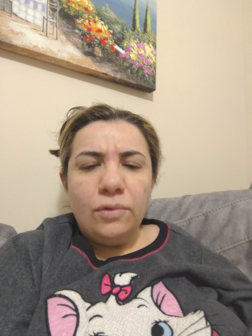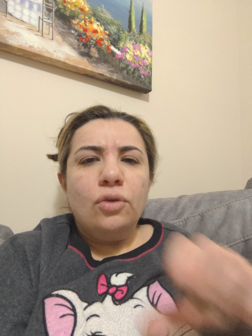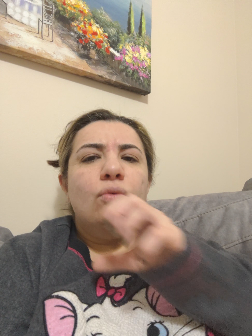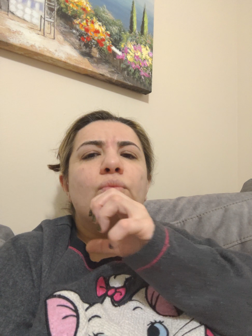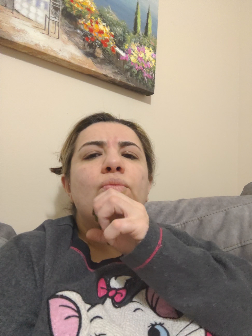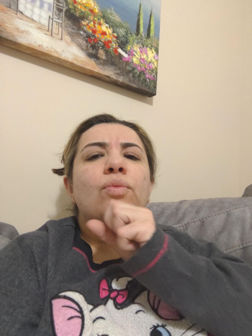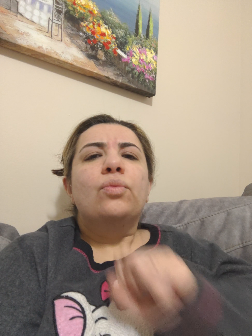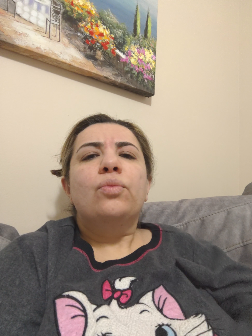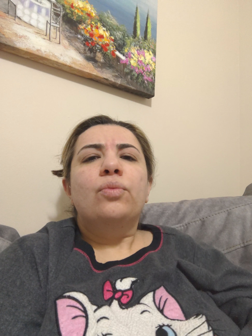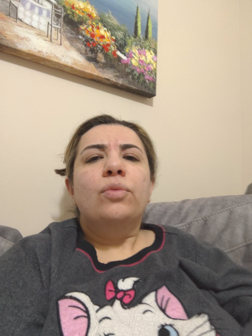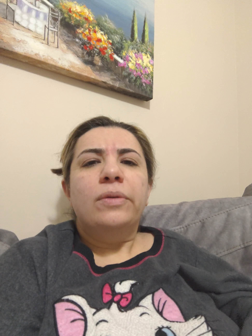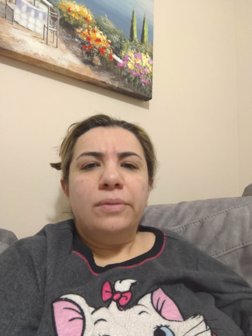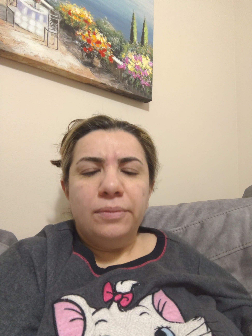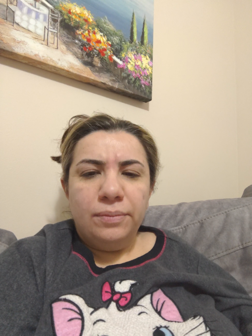old